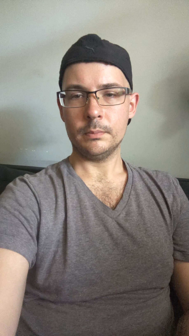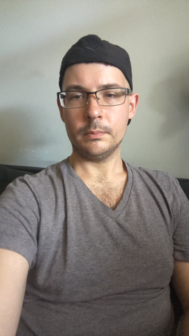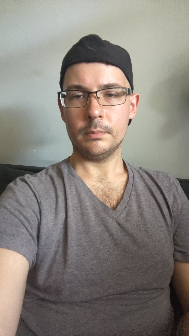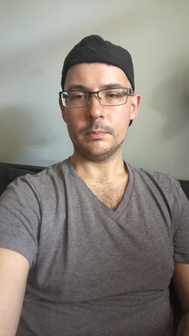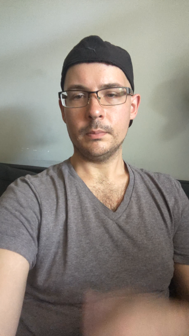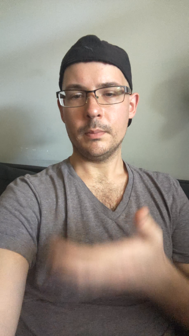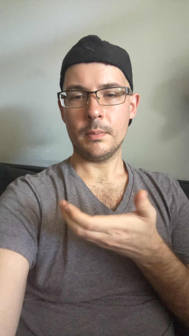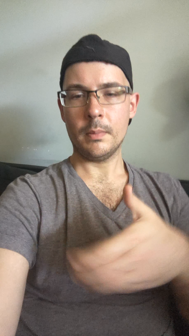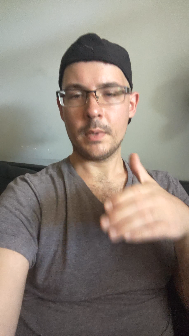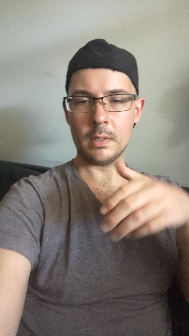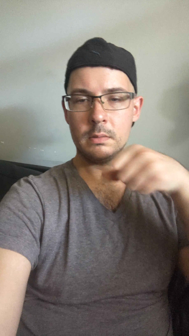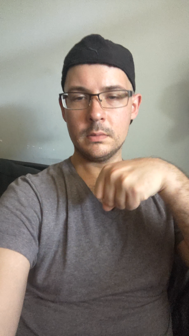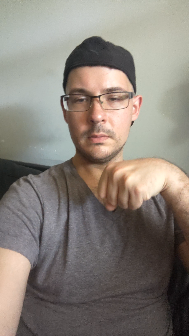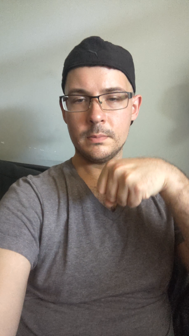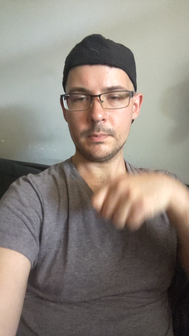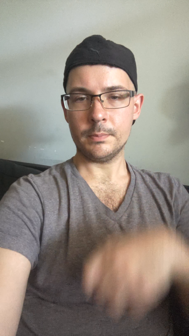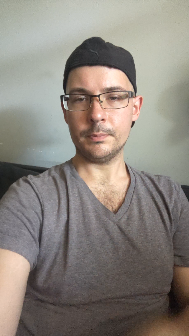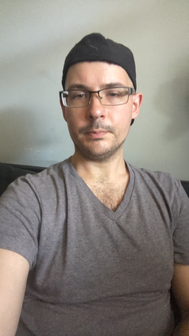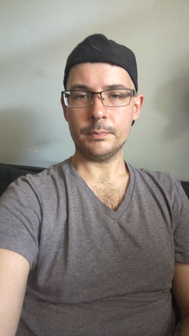basket